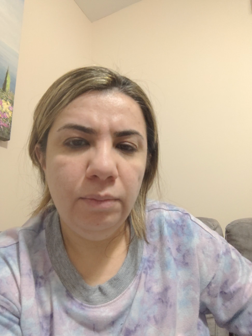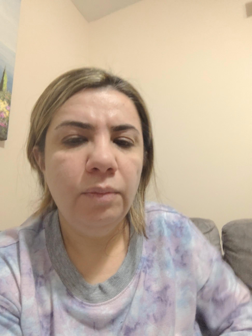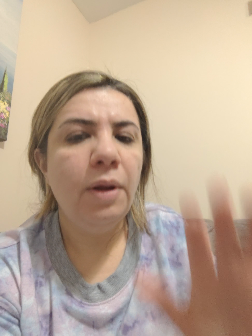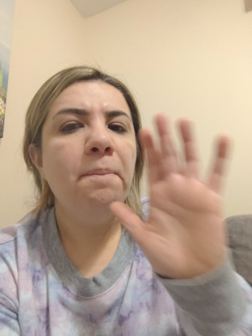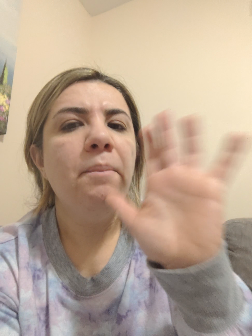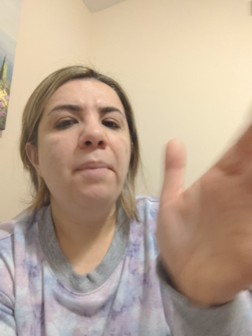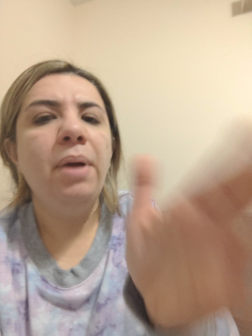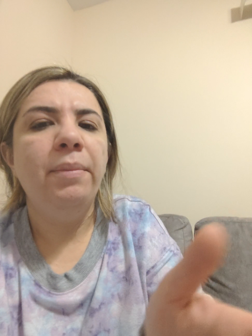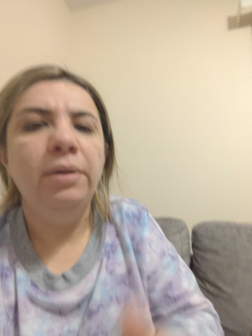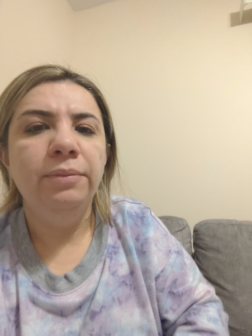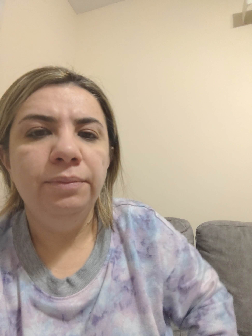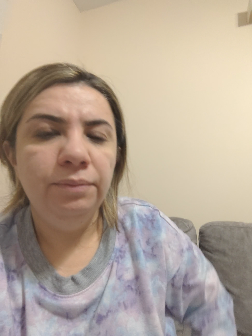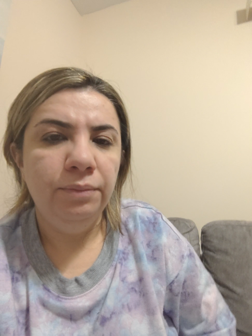grandma